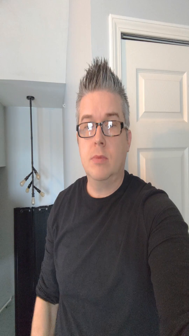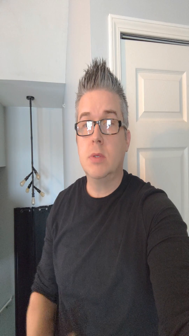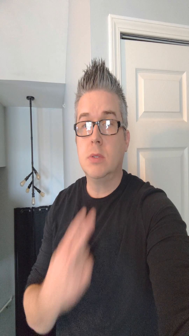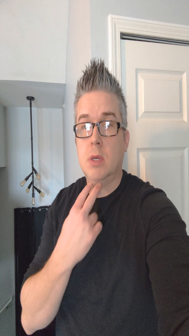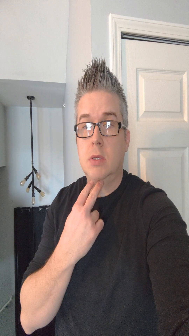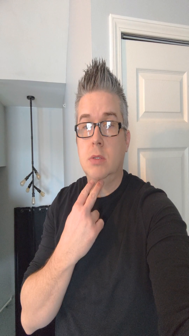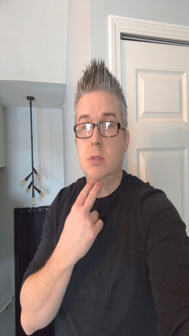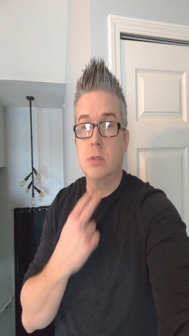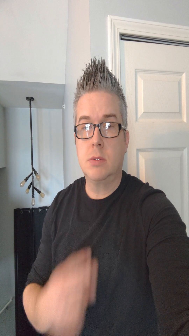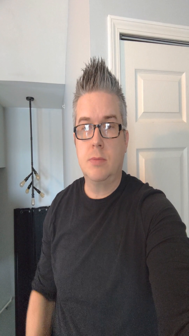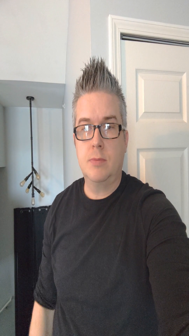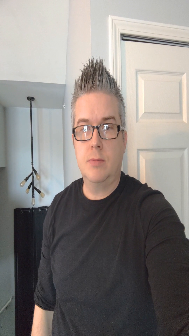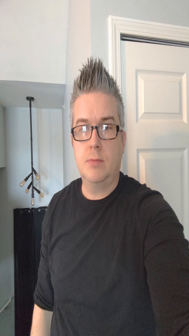stuck